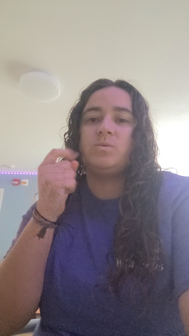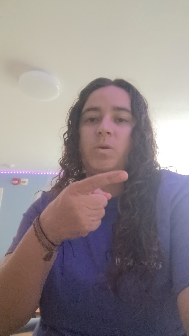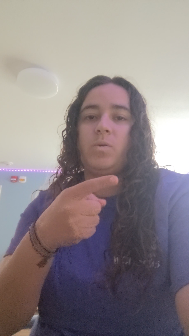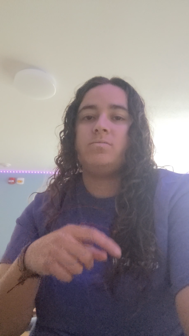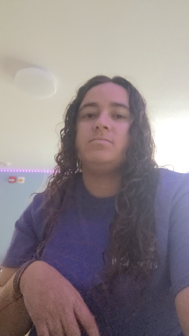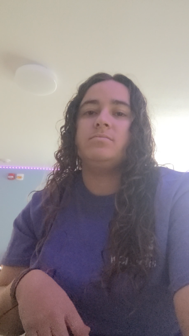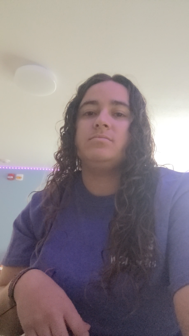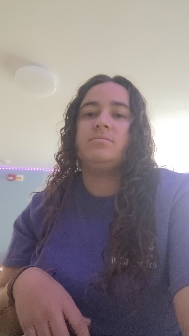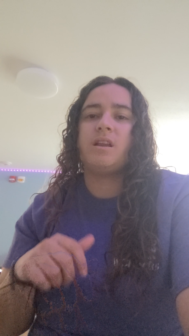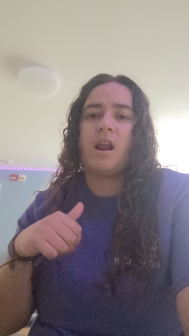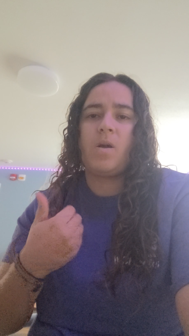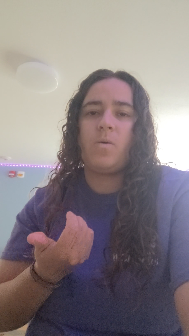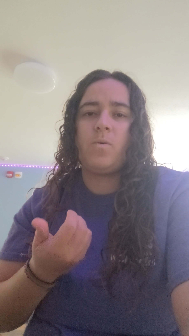how